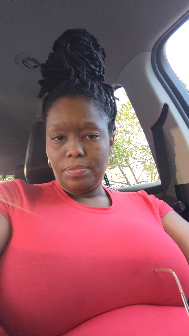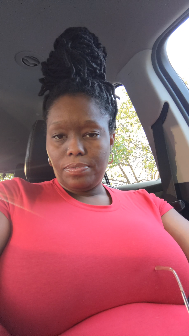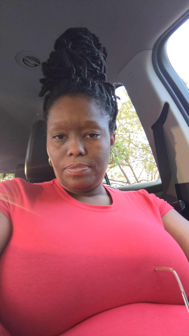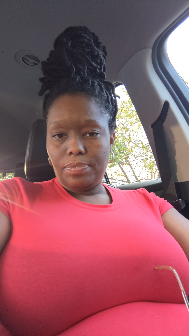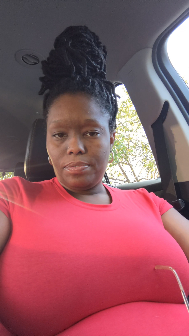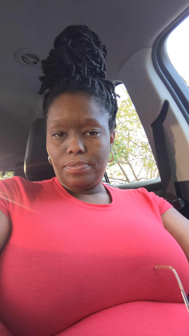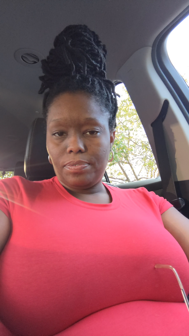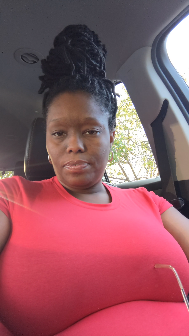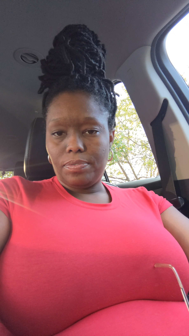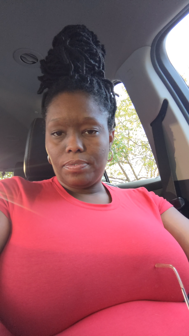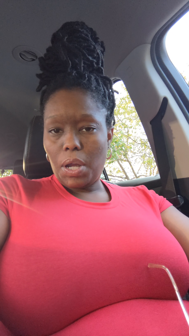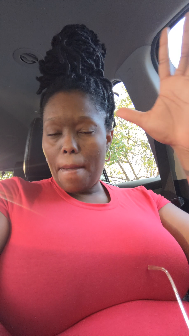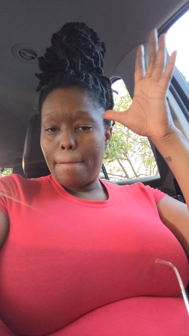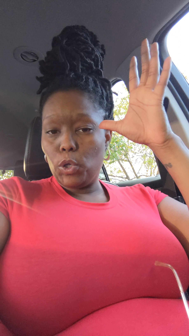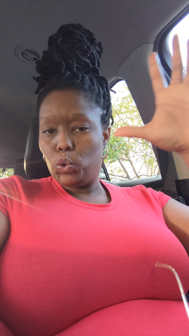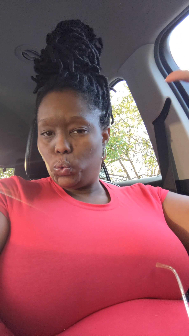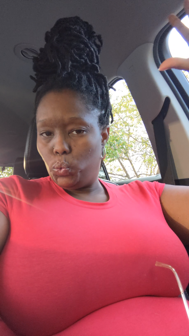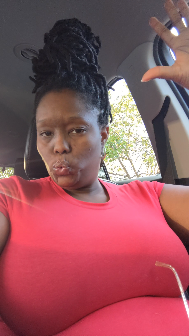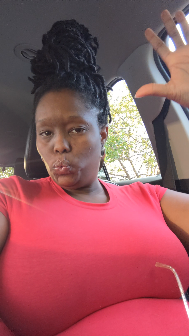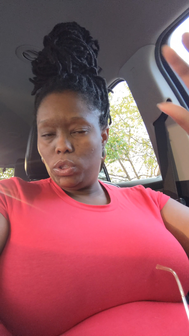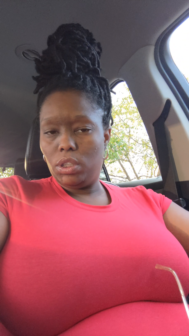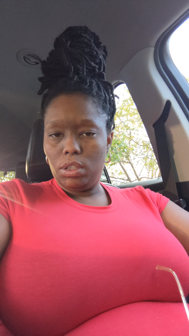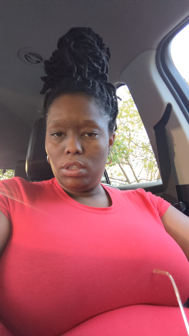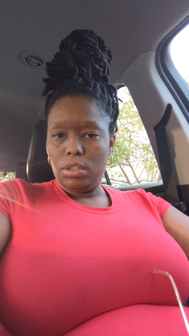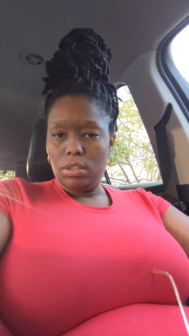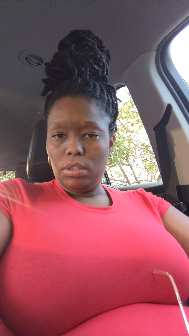moose